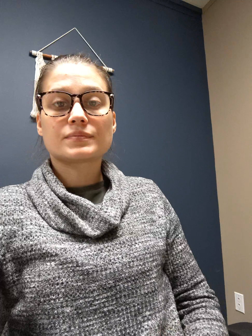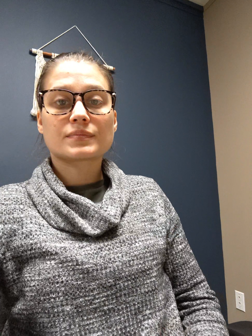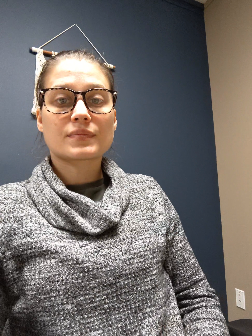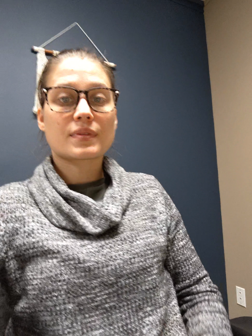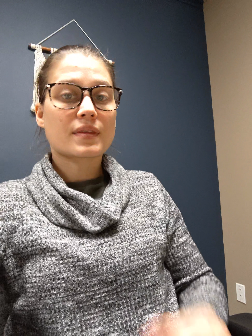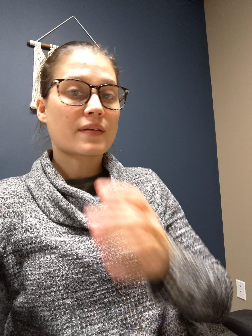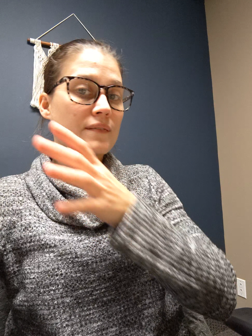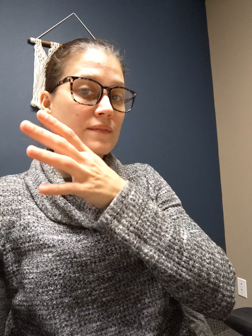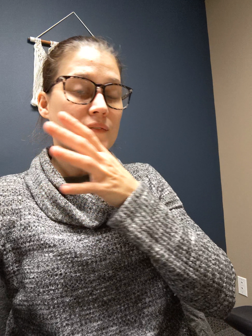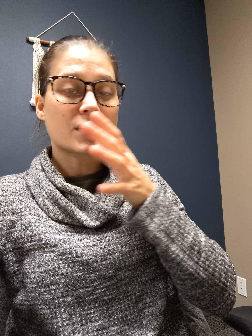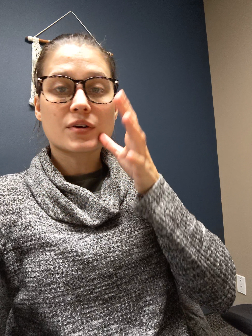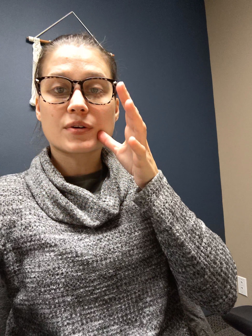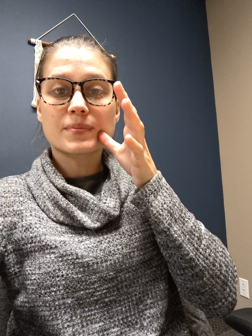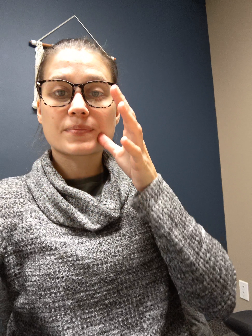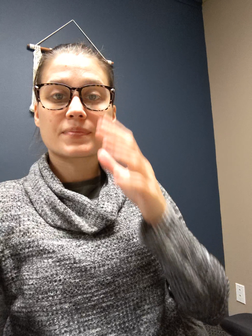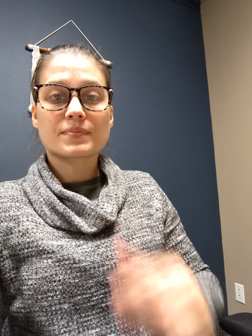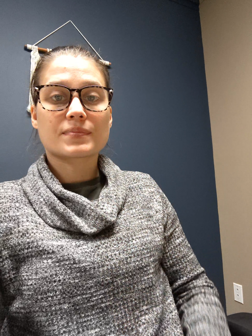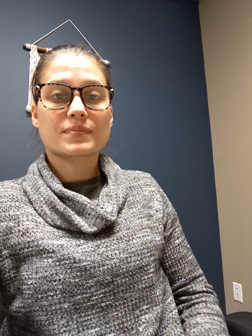farm